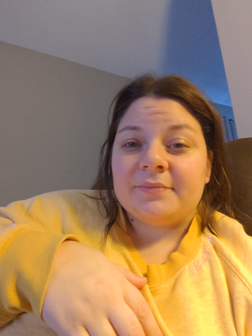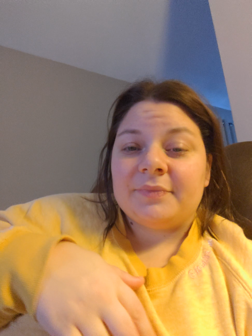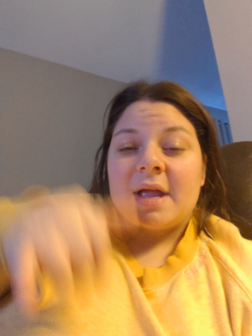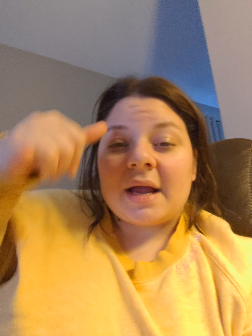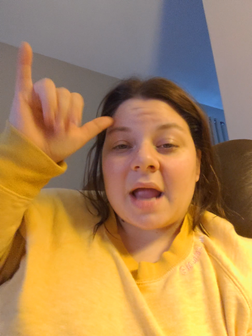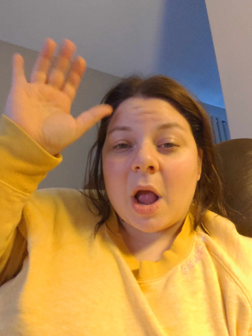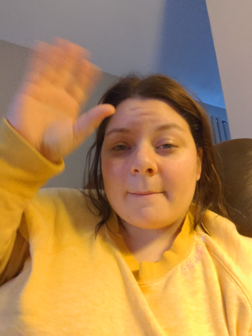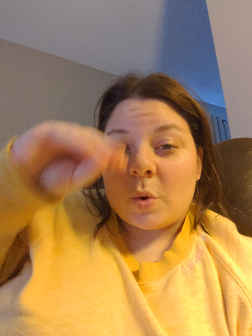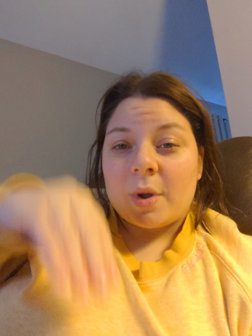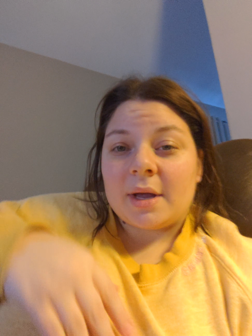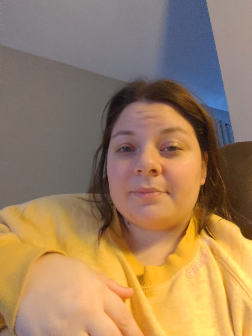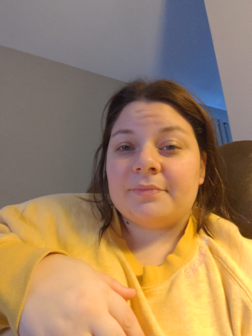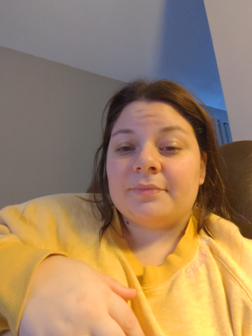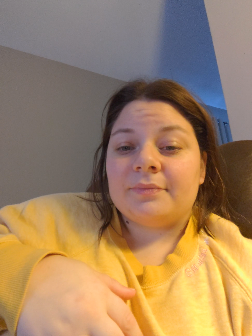cowboy